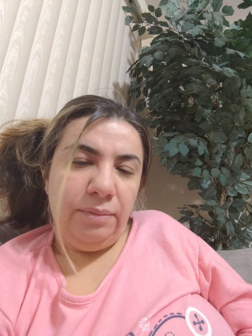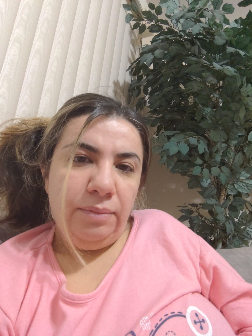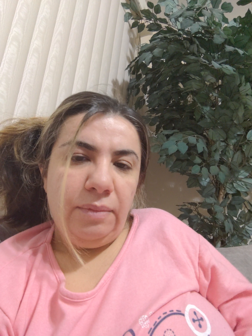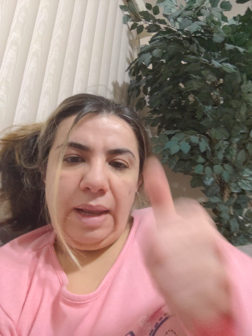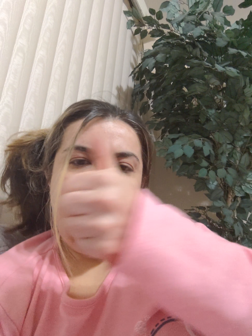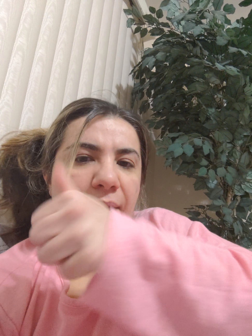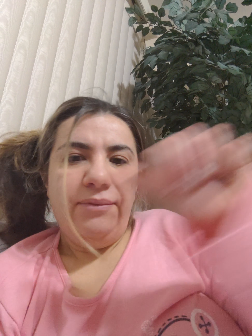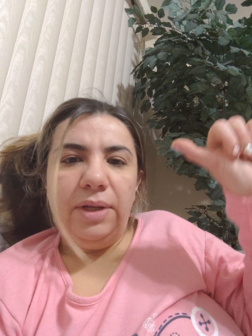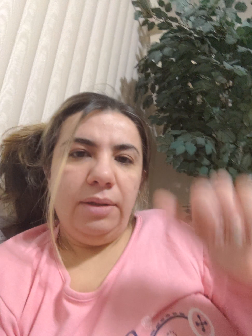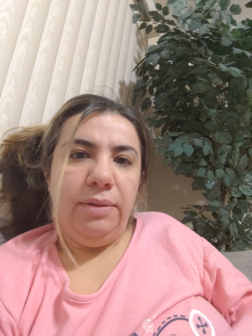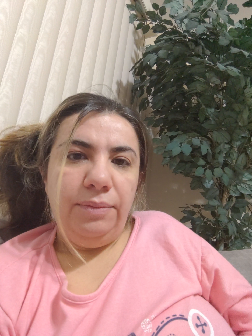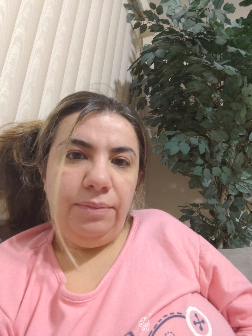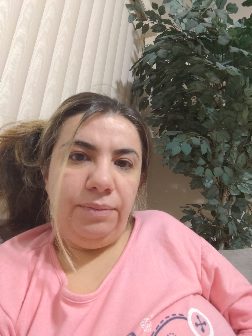any